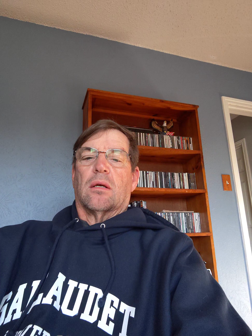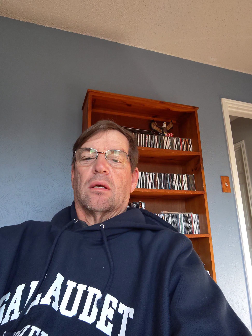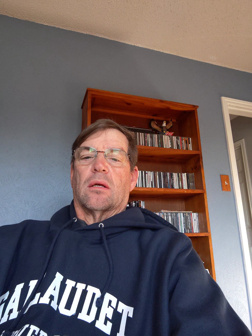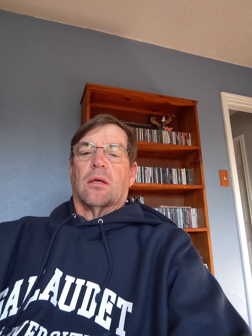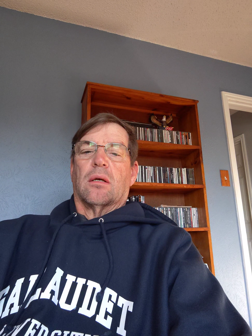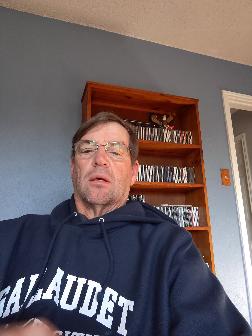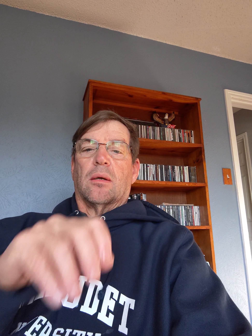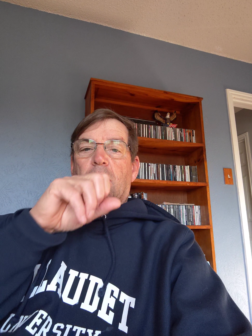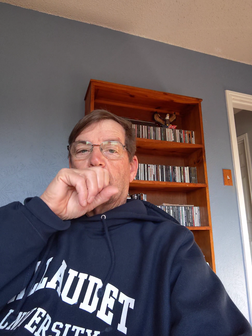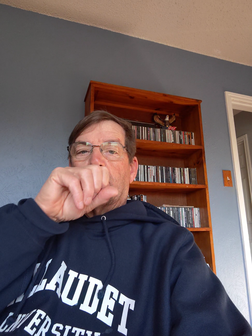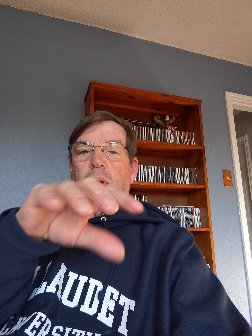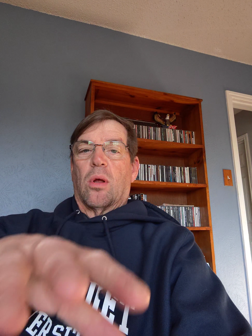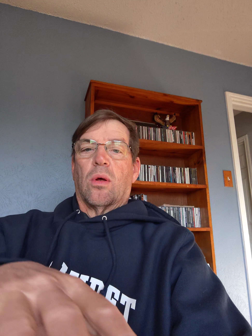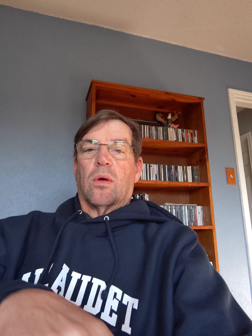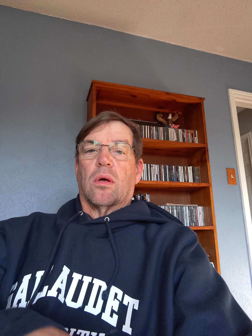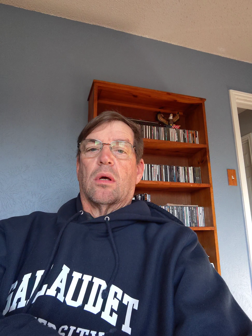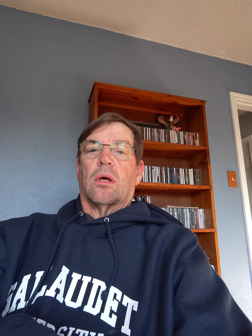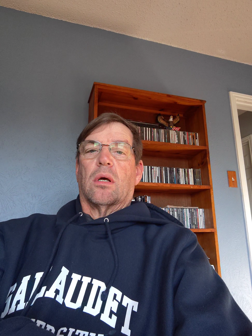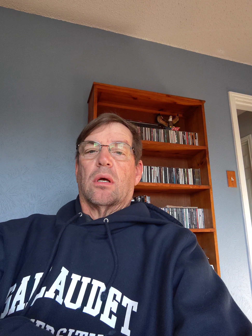blow